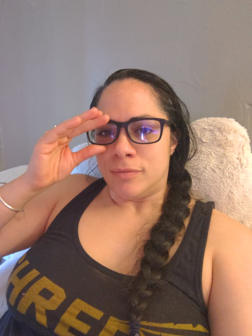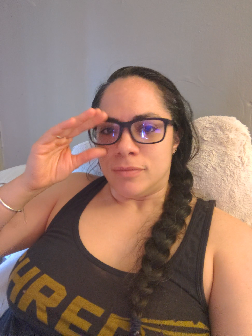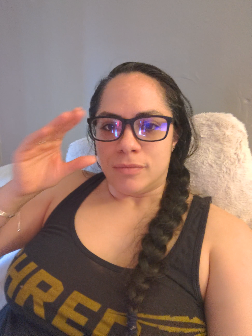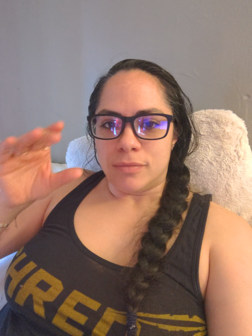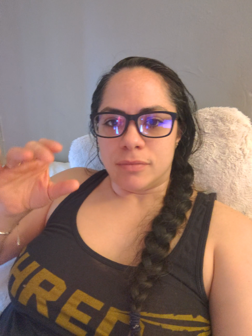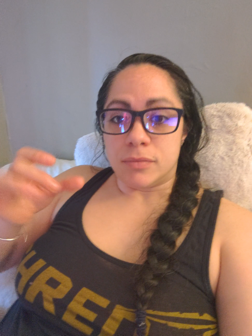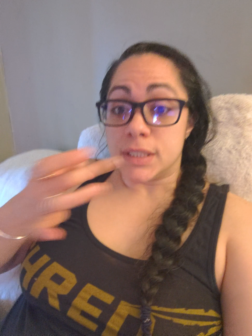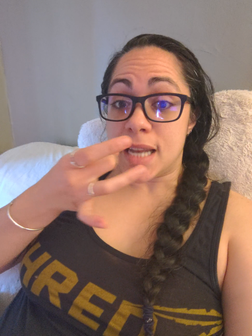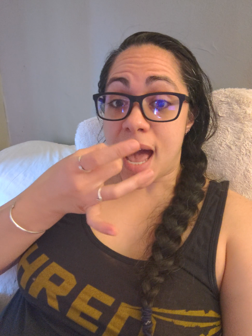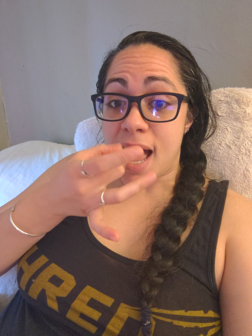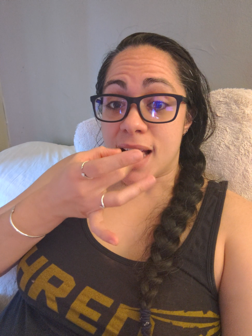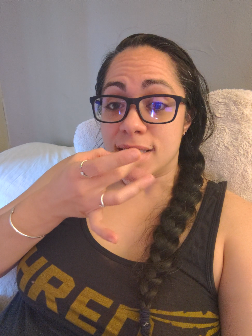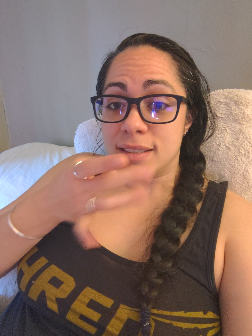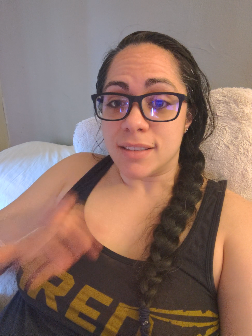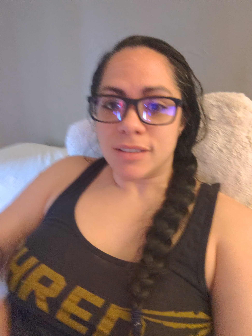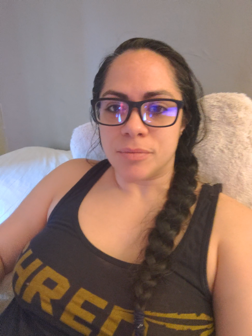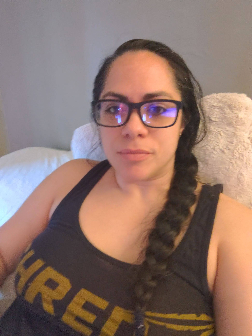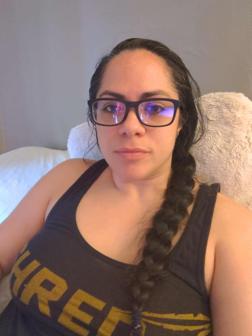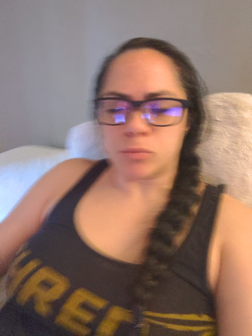snack